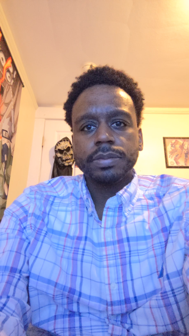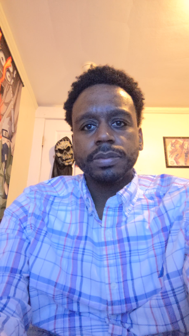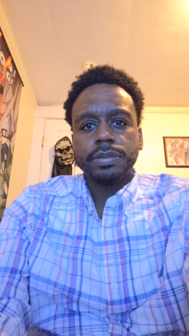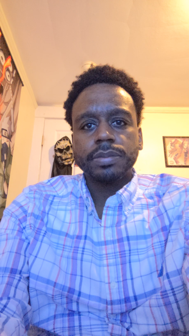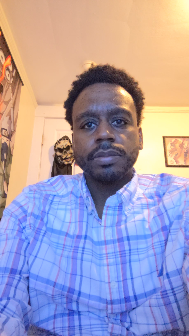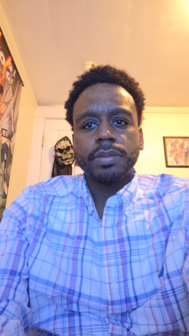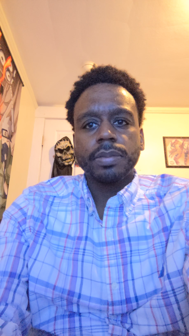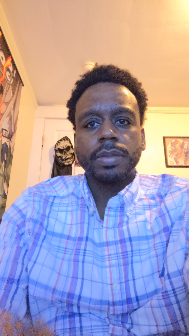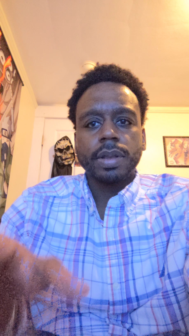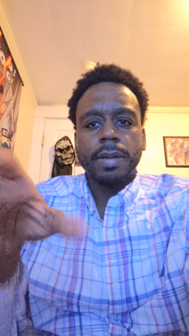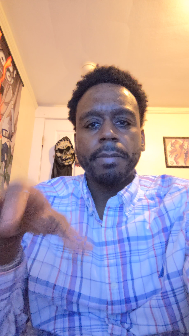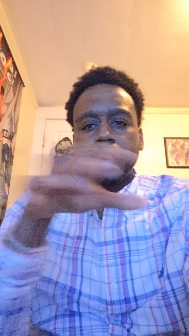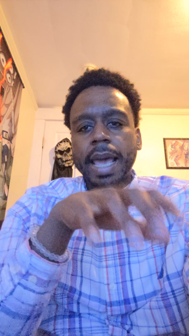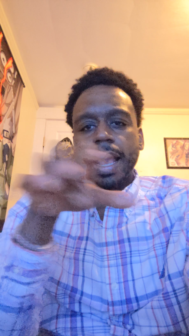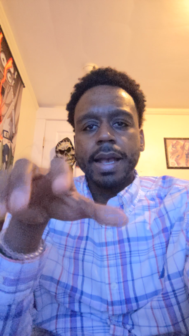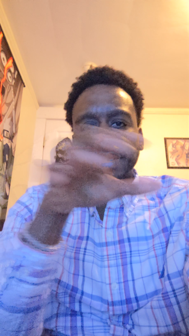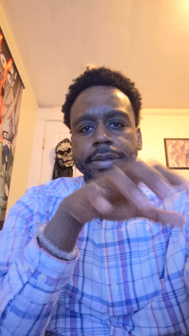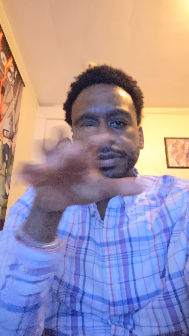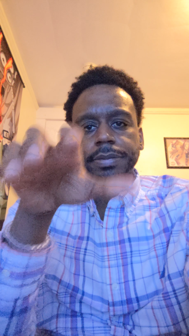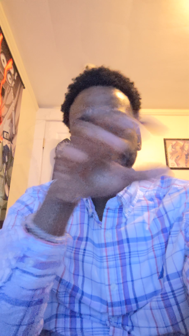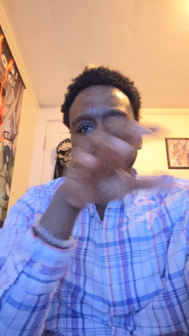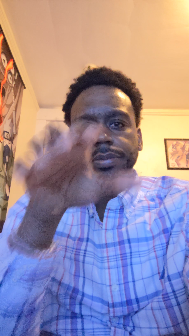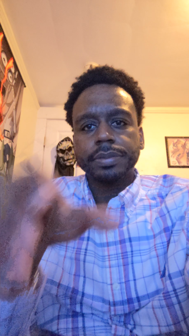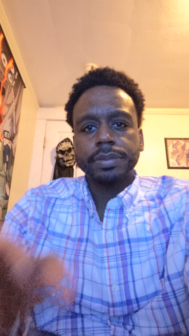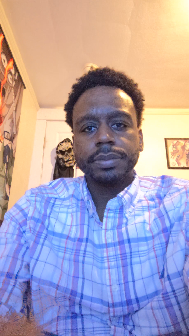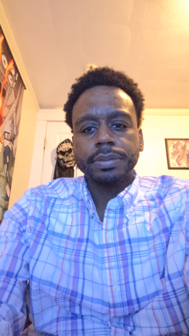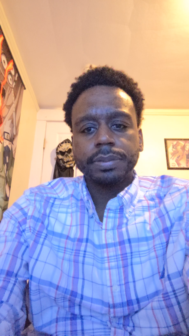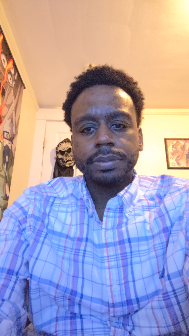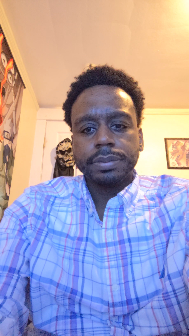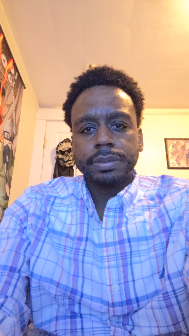block